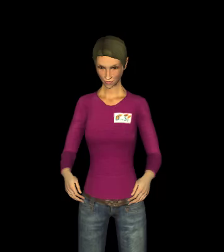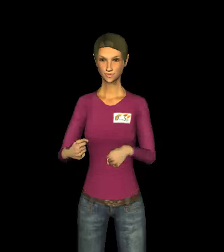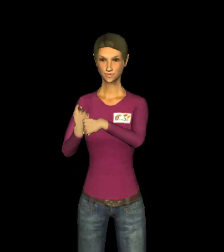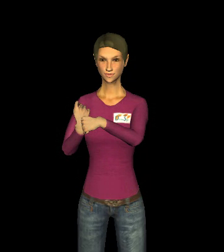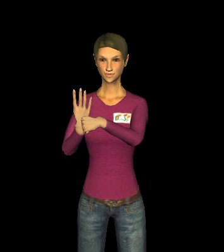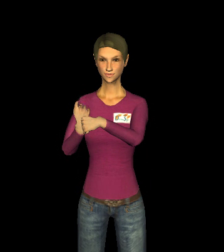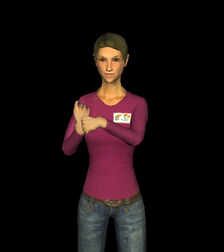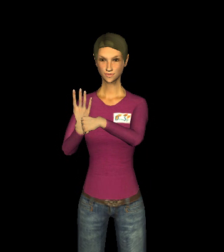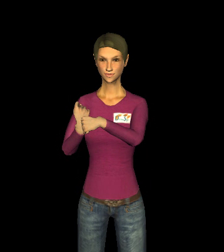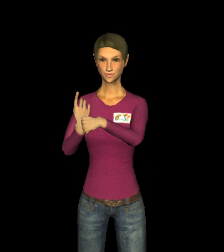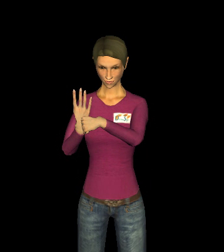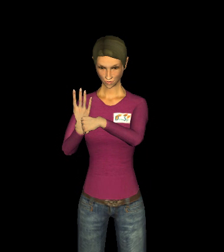إشارة